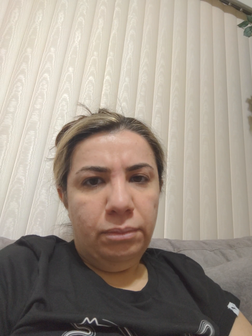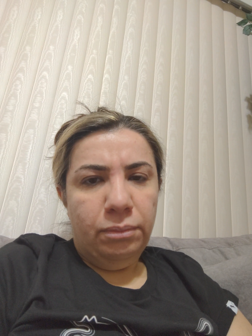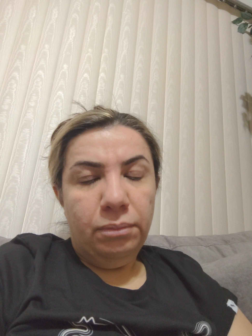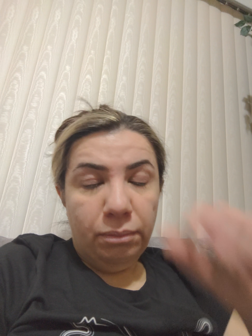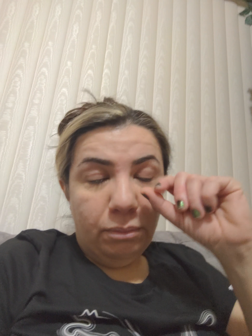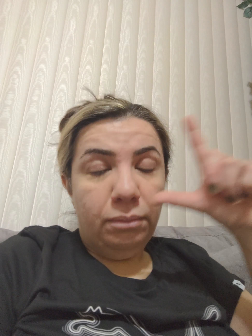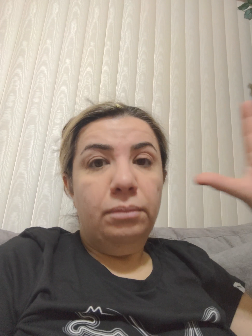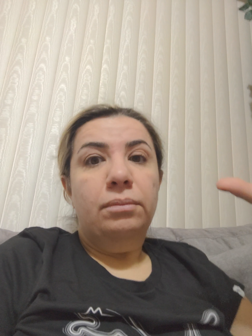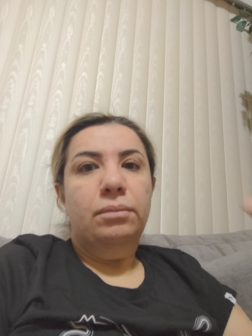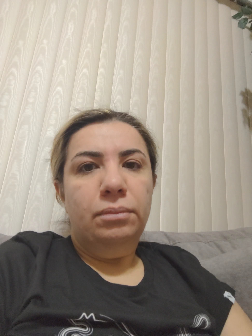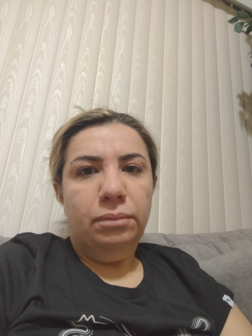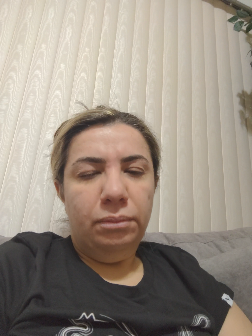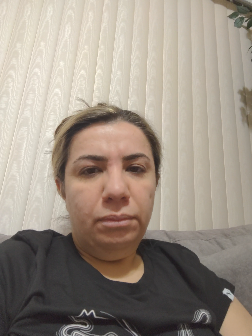wake